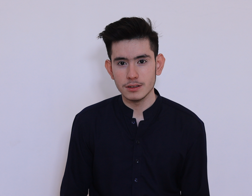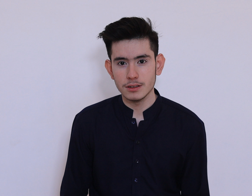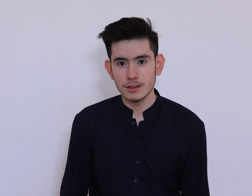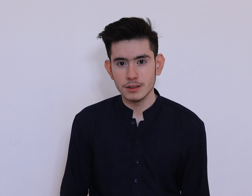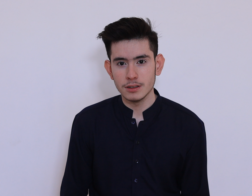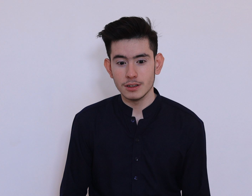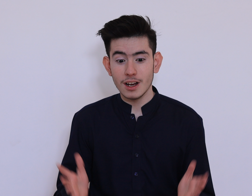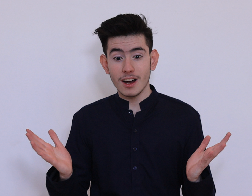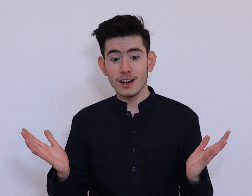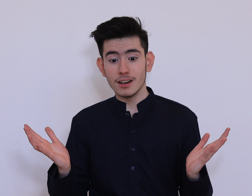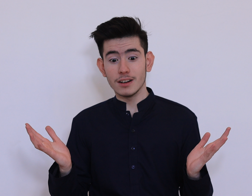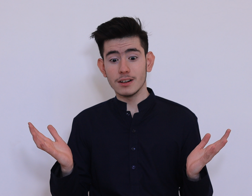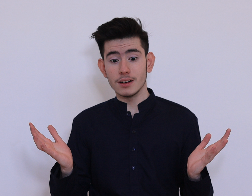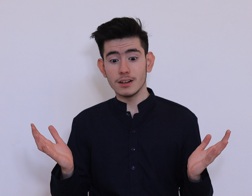surprise